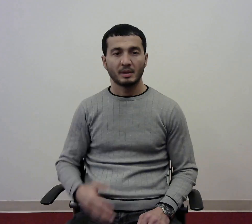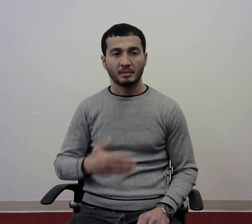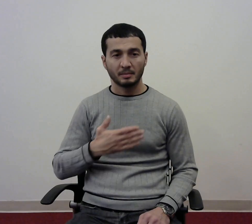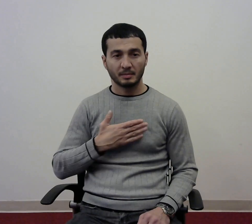mənim